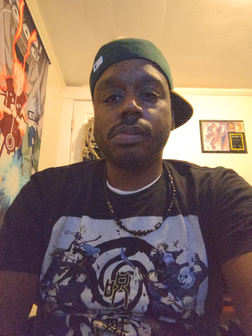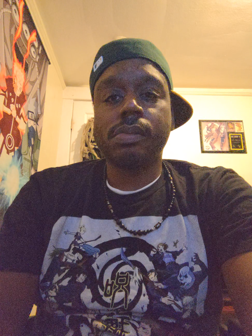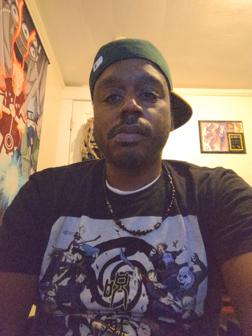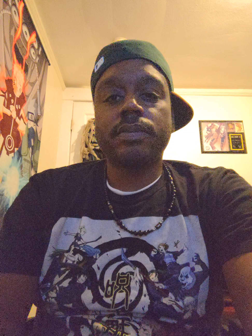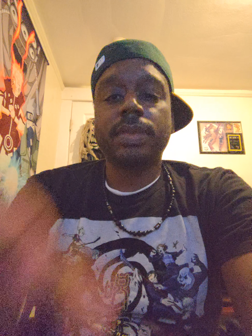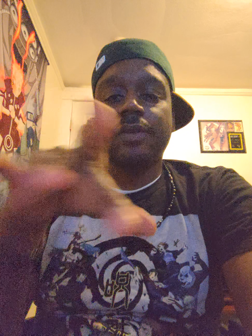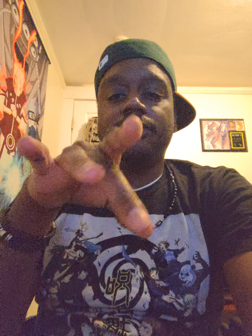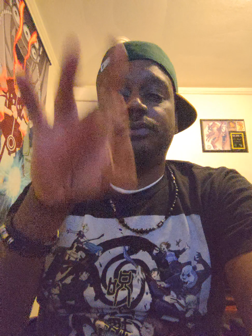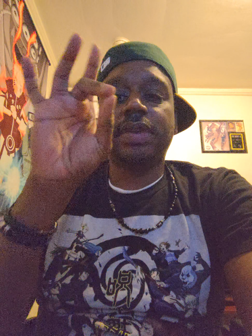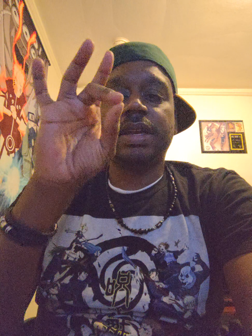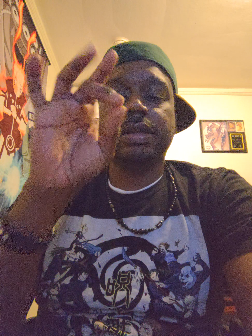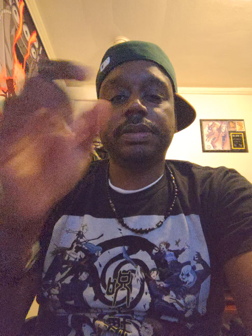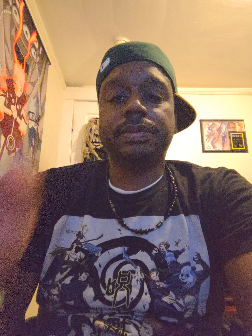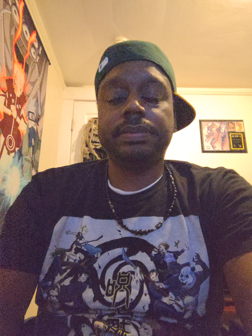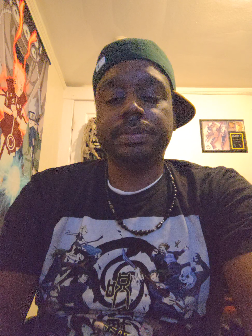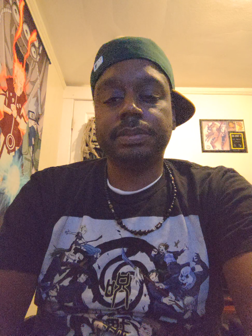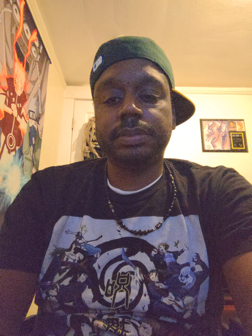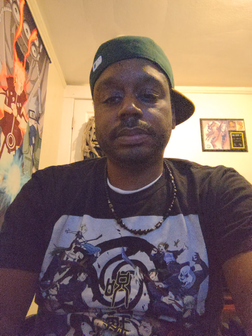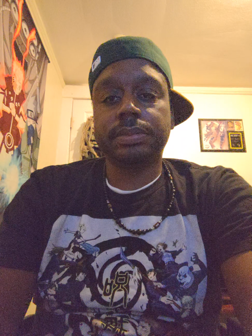find